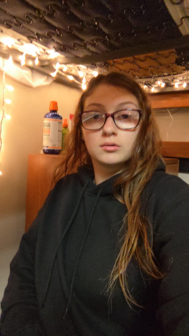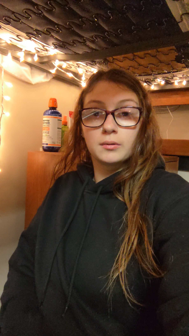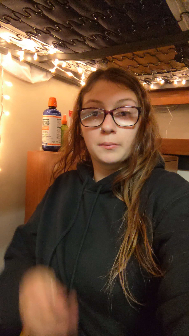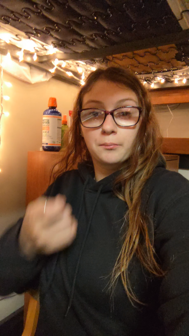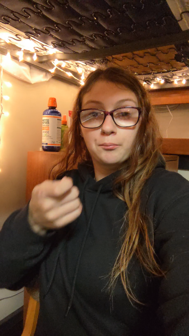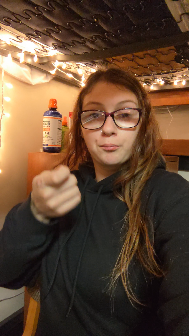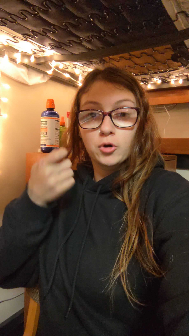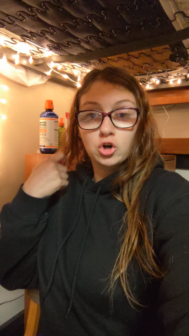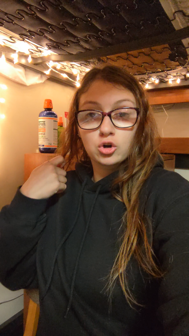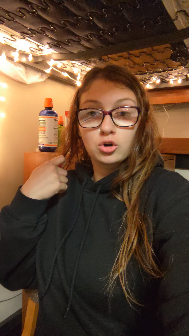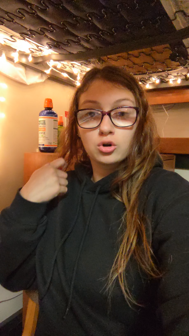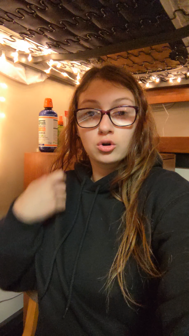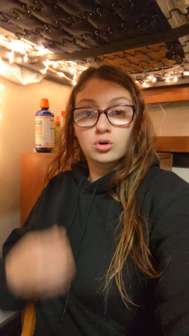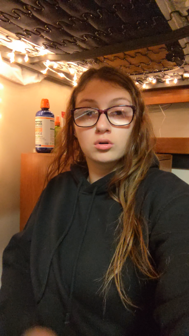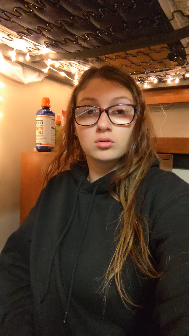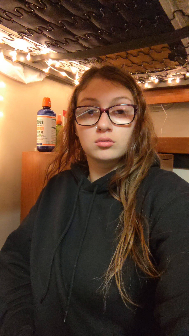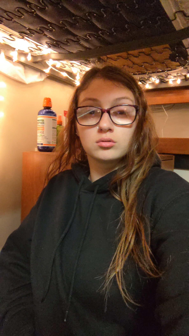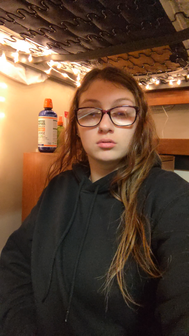pull